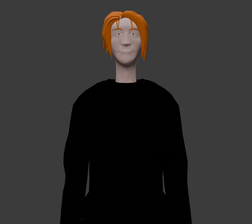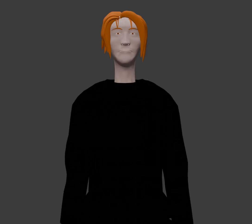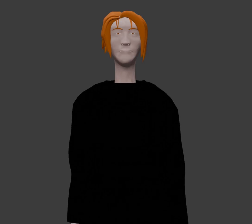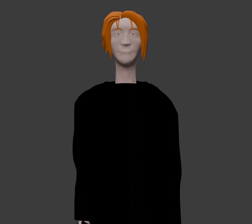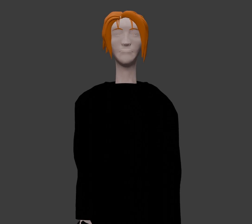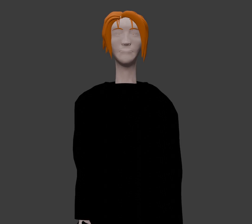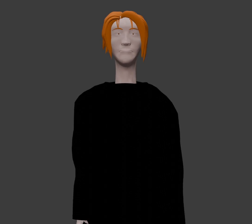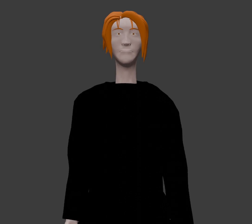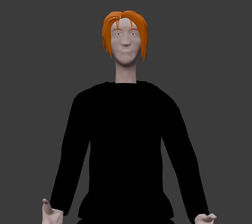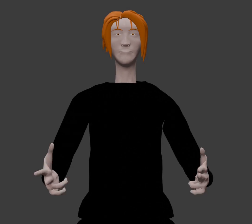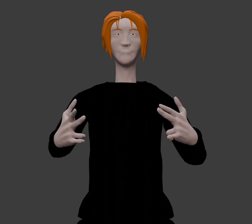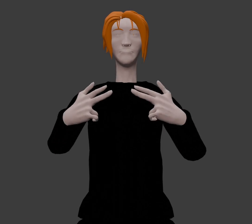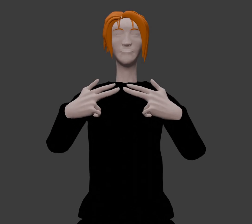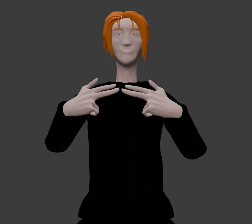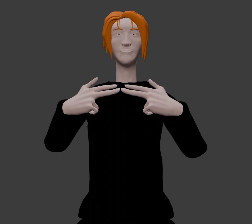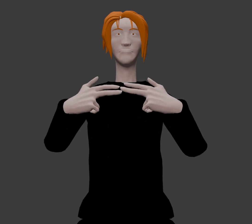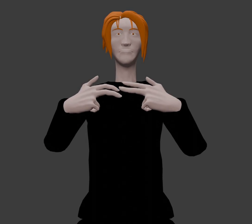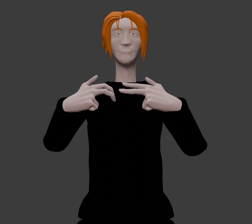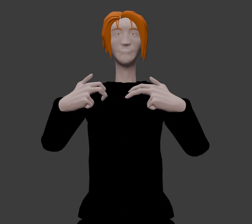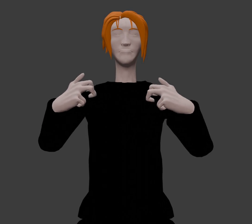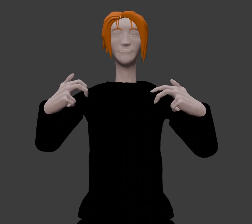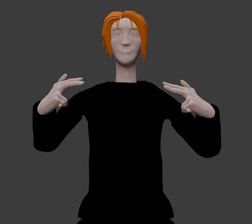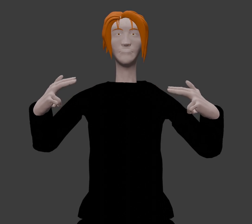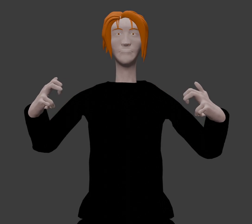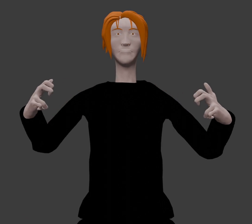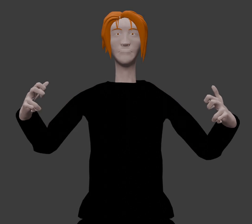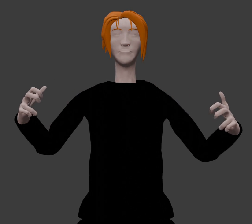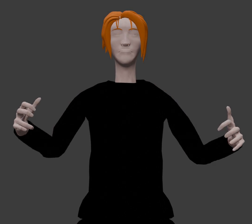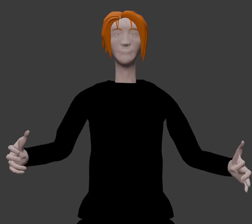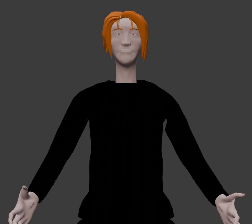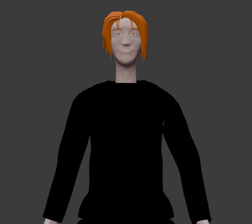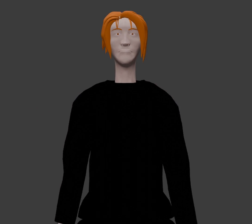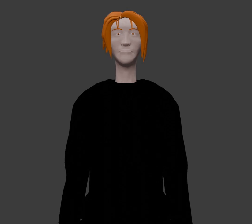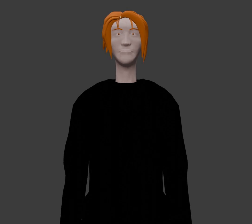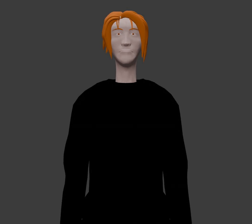Bacon